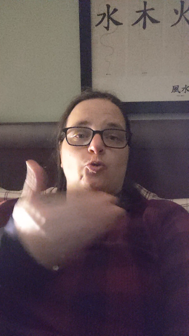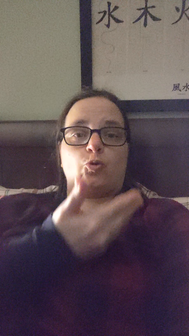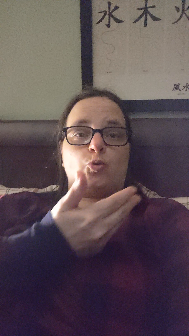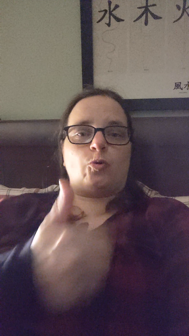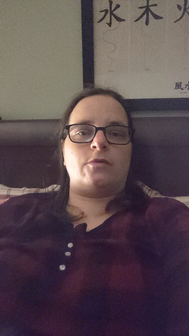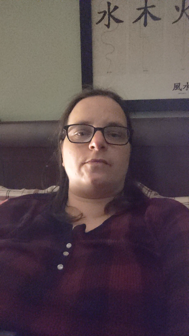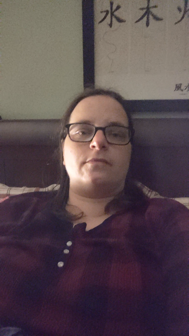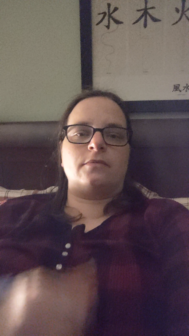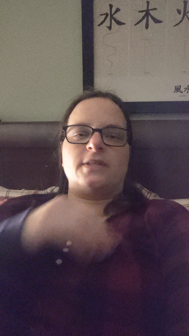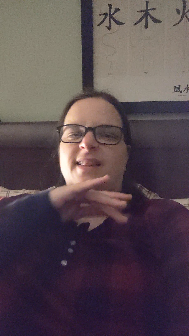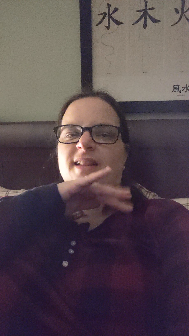naughty